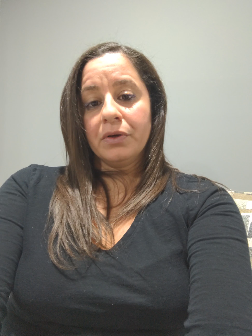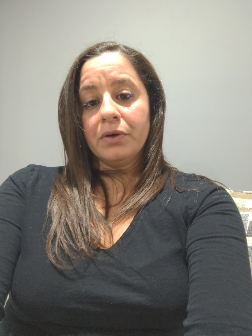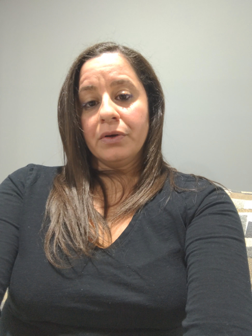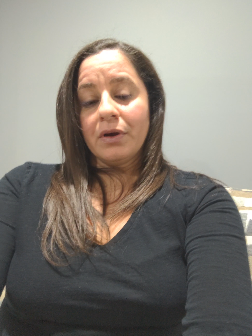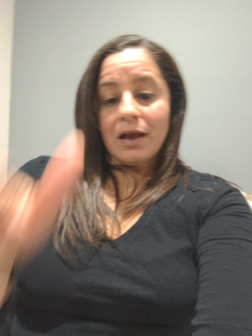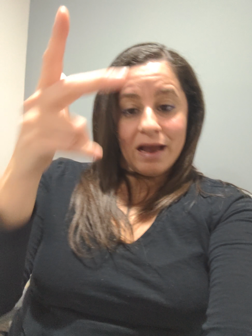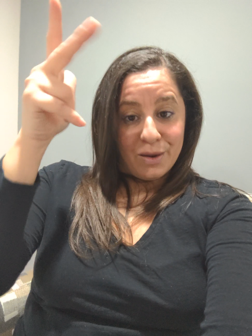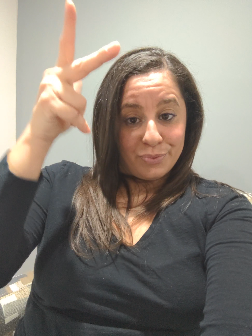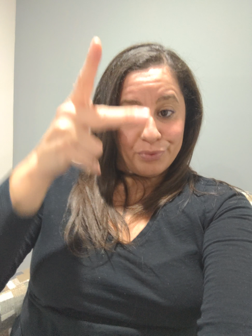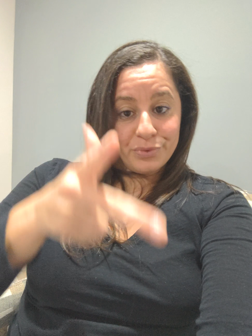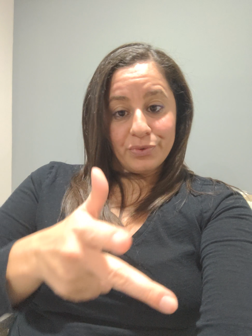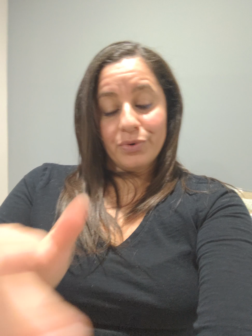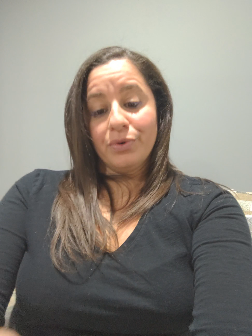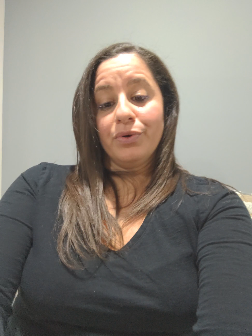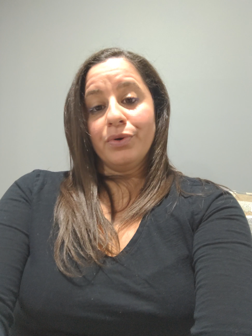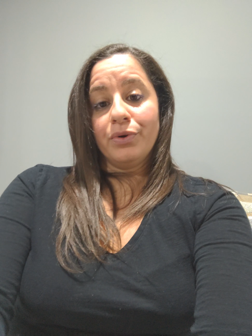helicopter